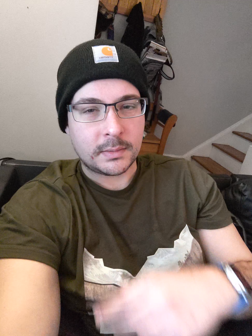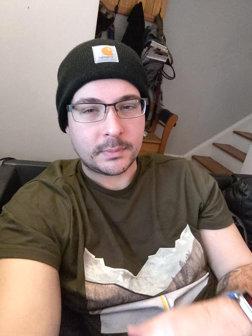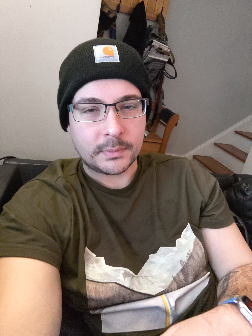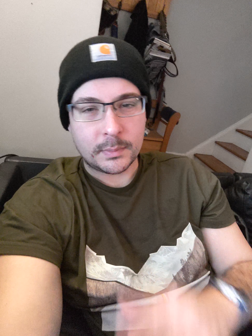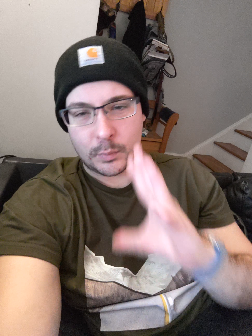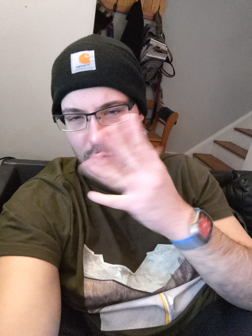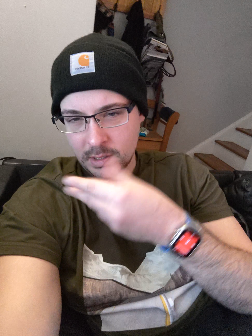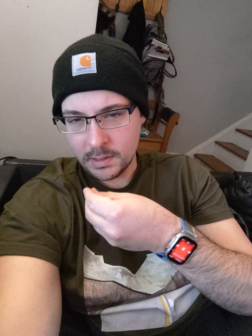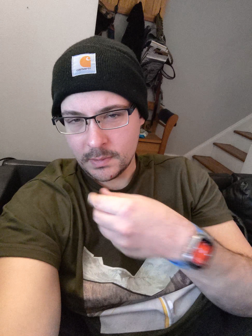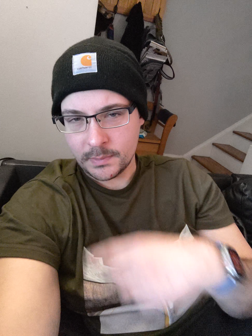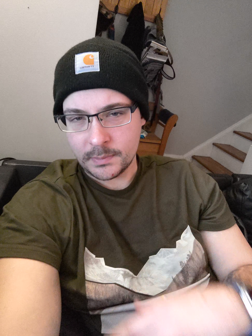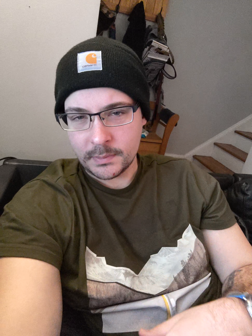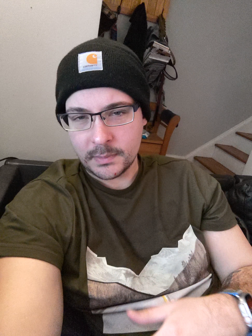pretty